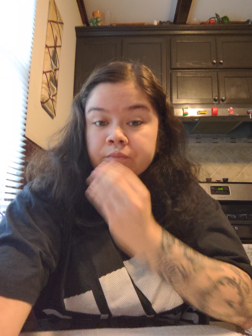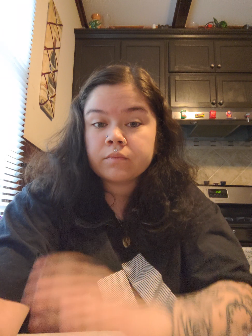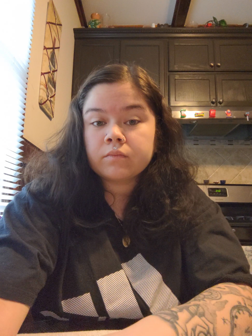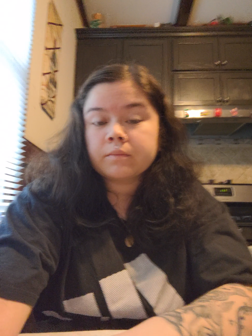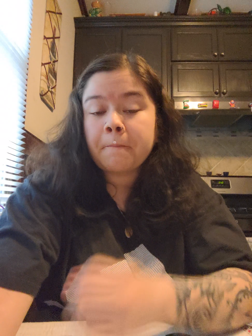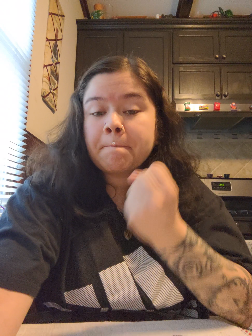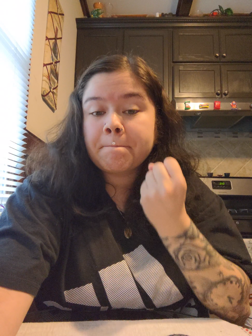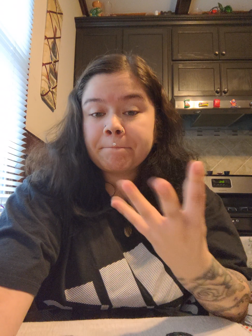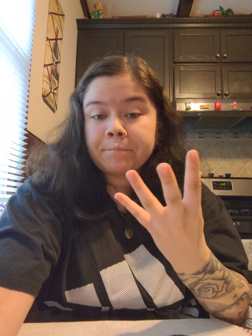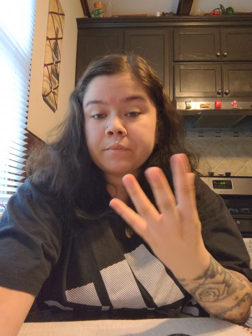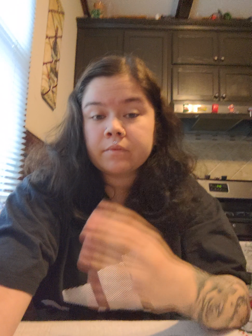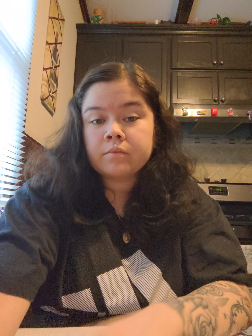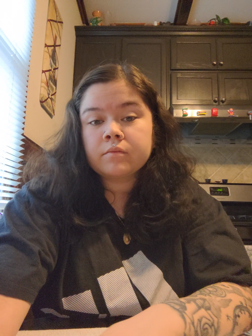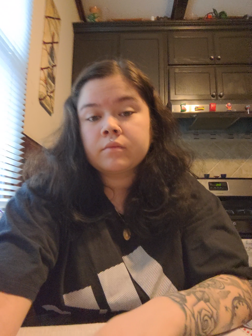many